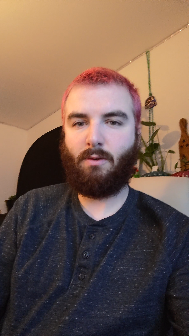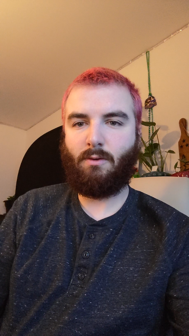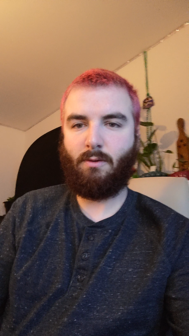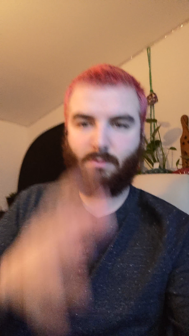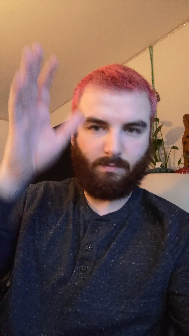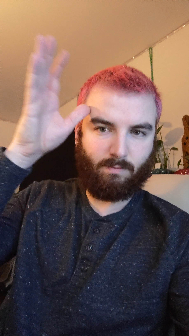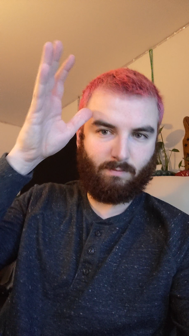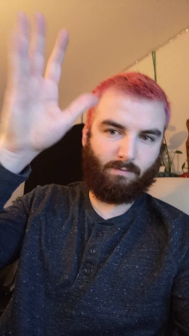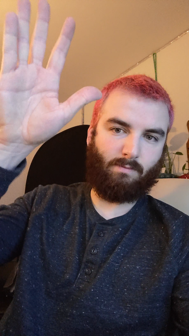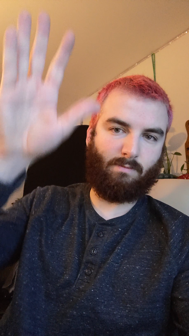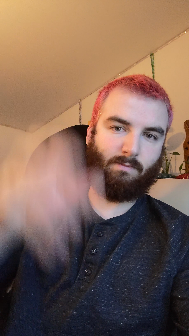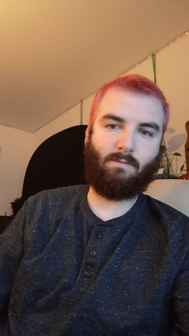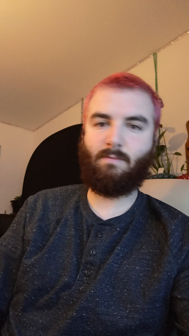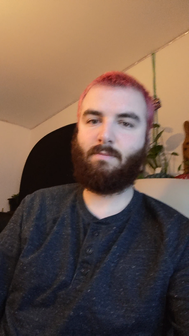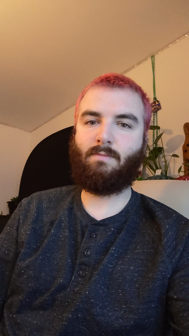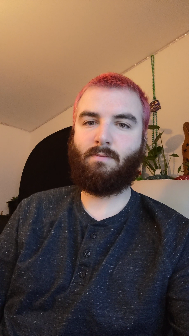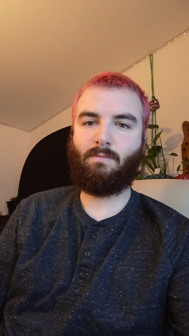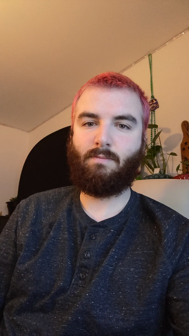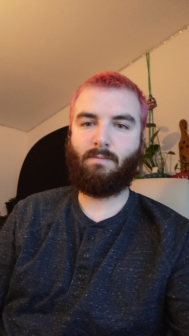moose